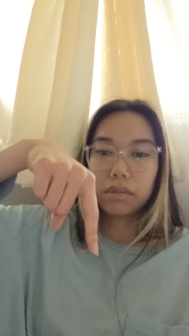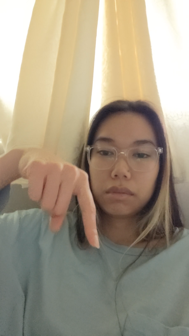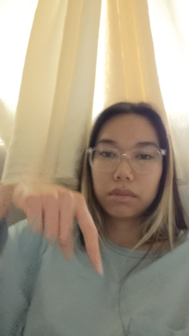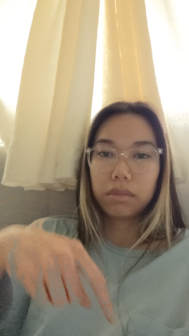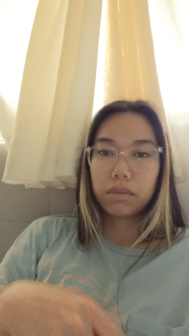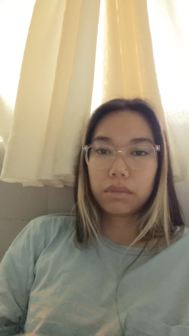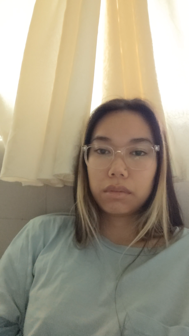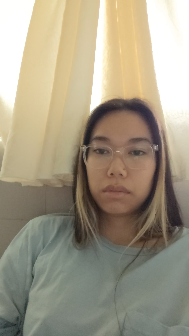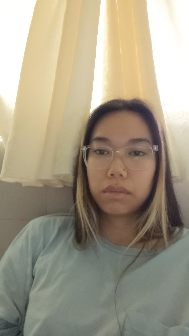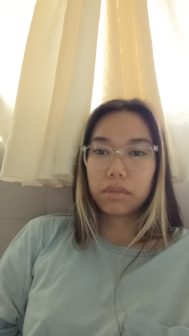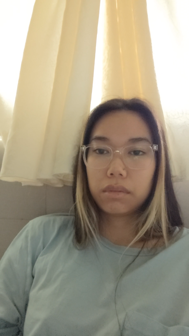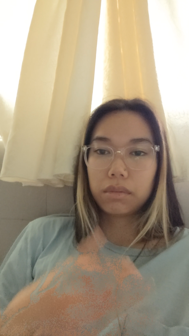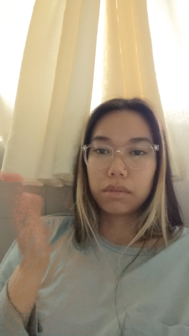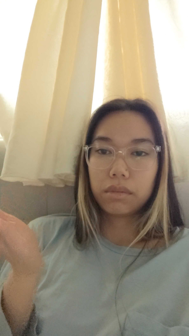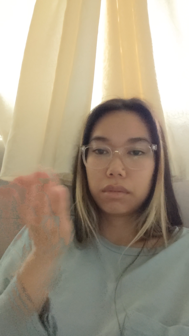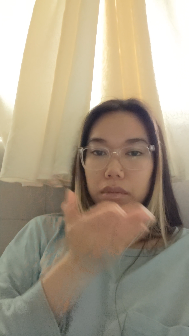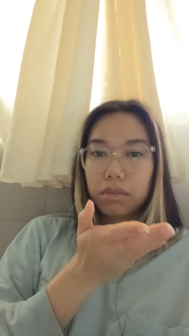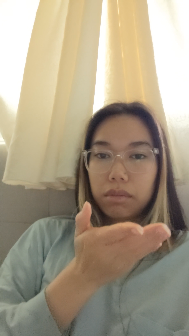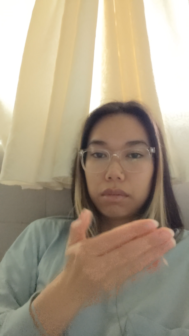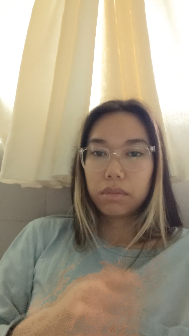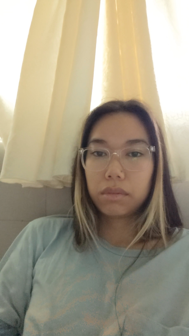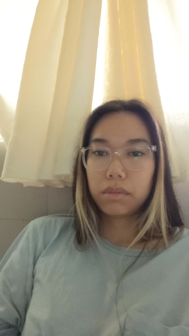bring